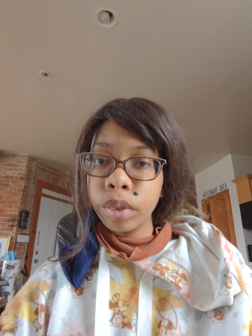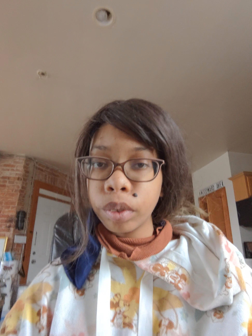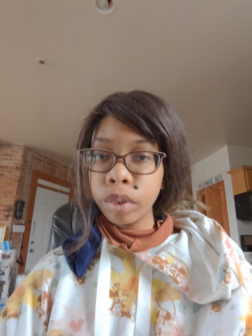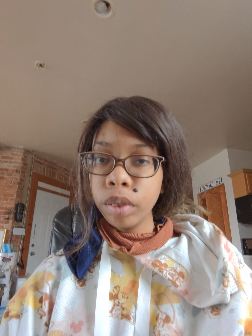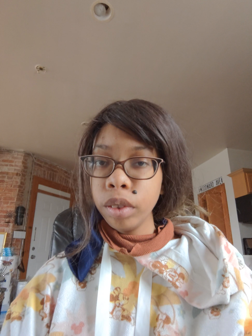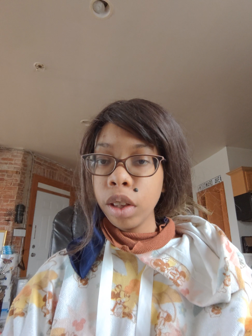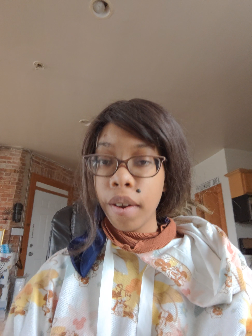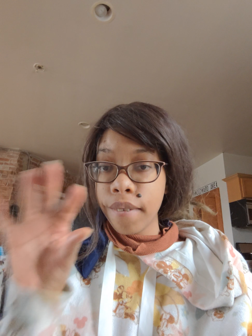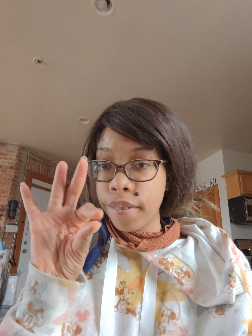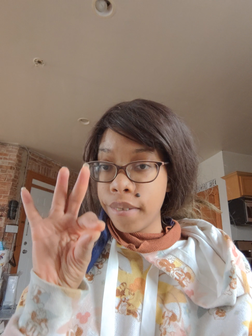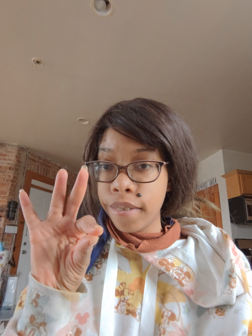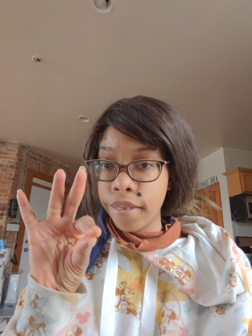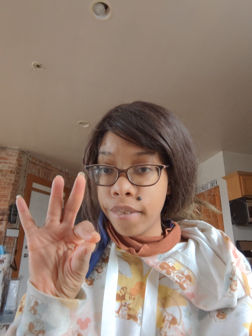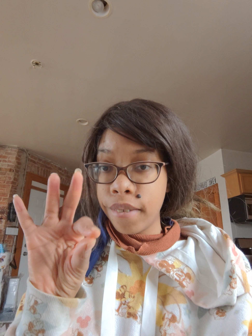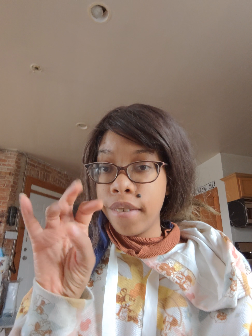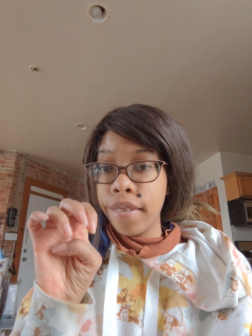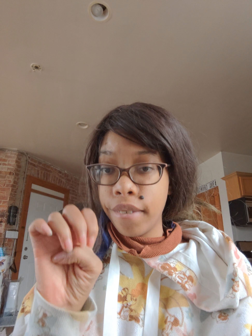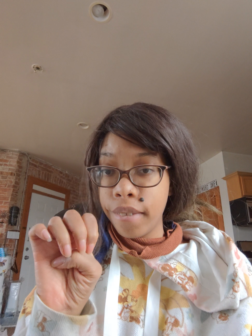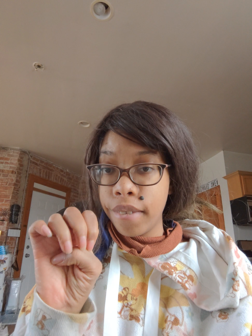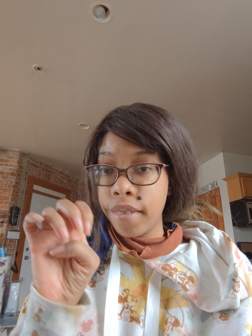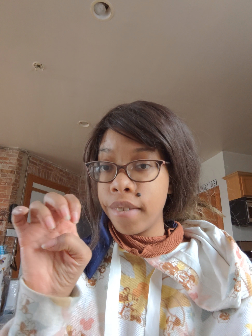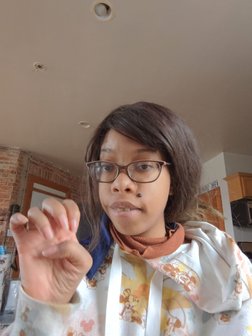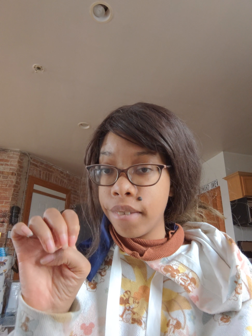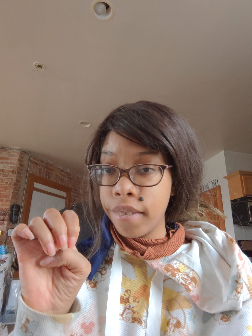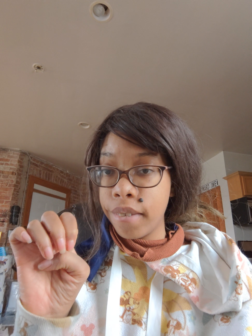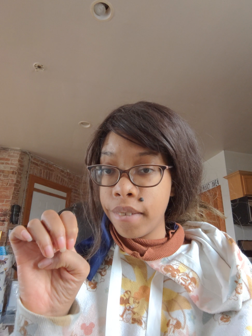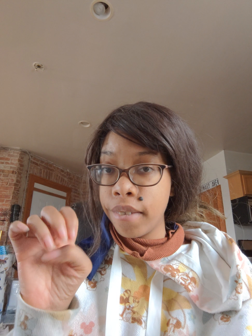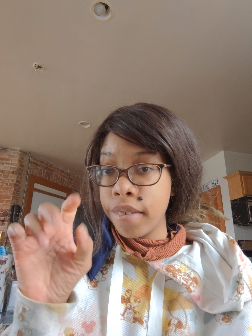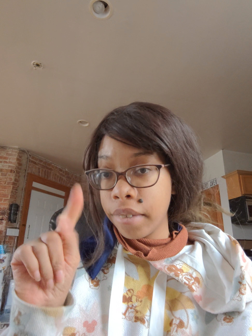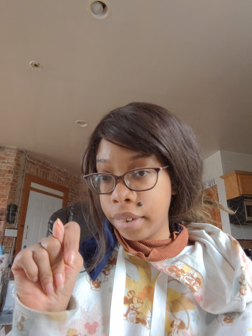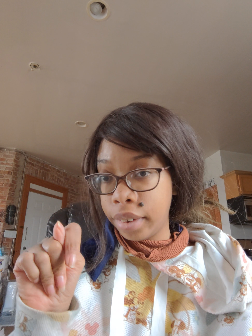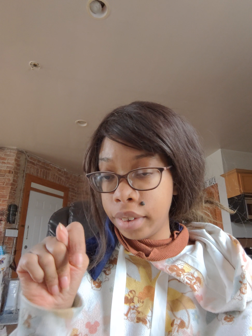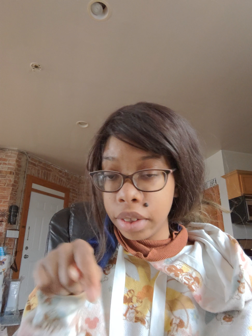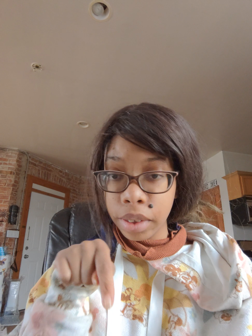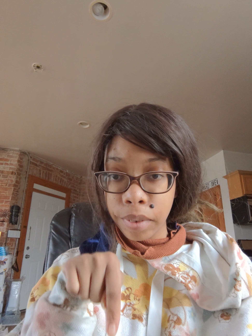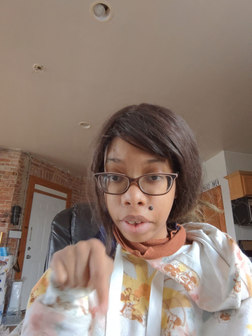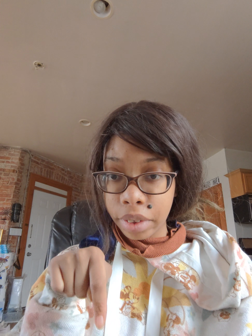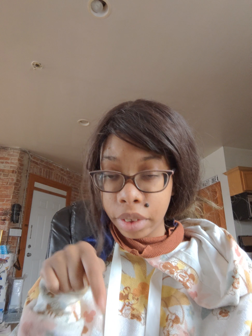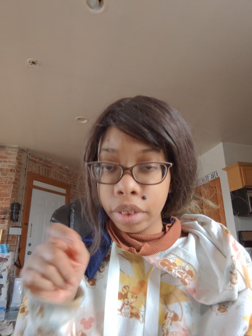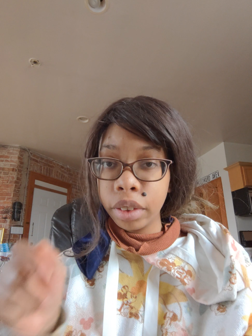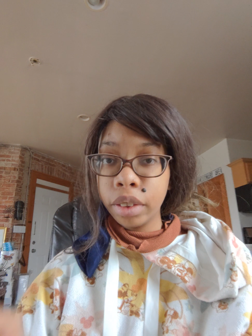feet